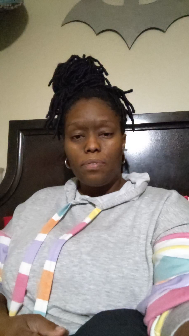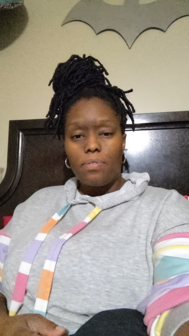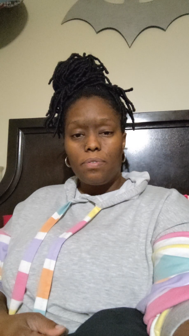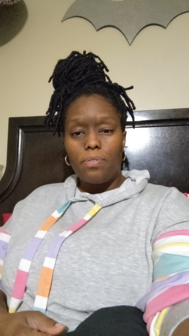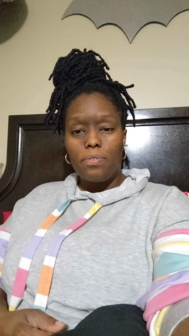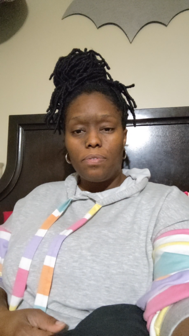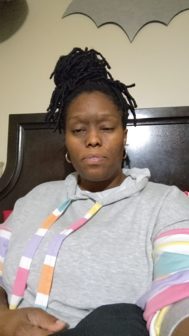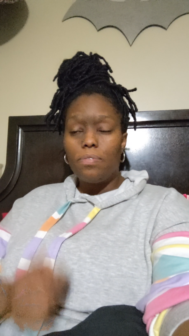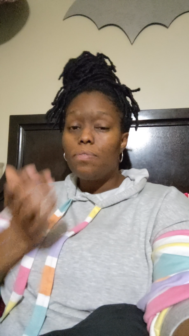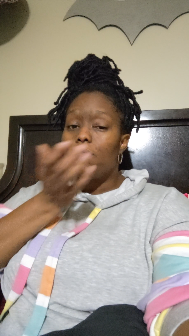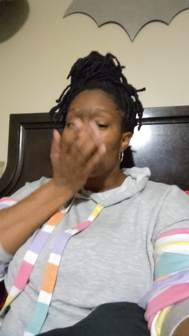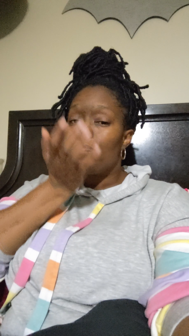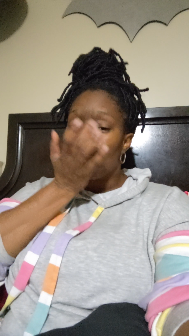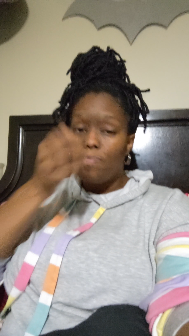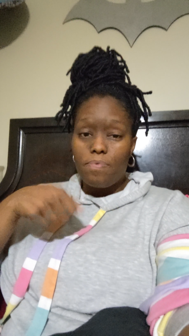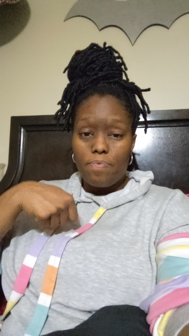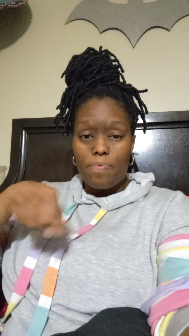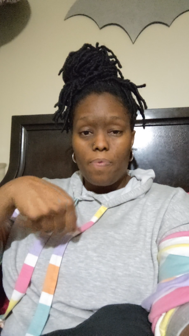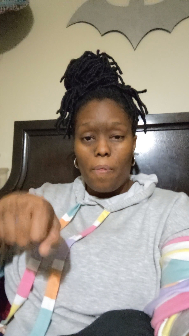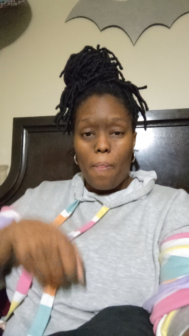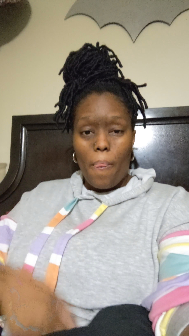lawn mower